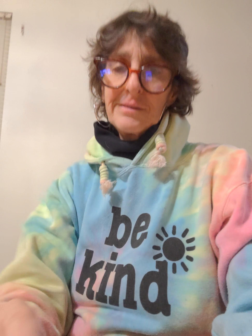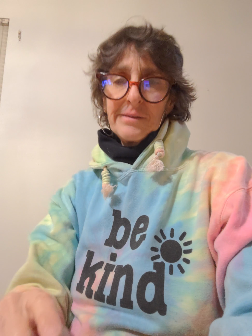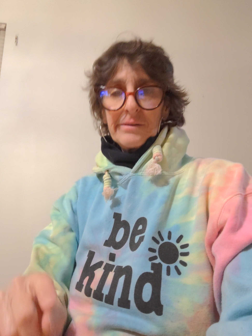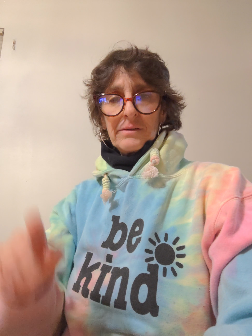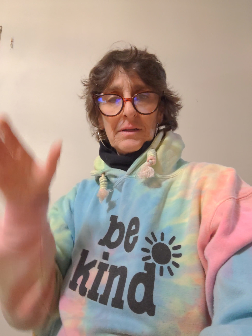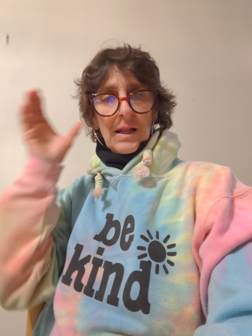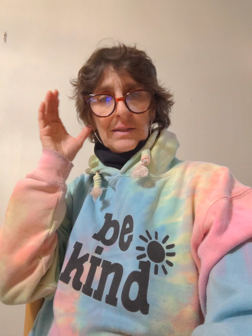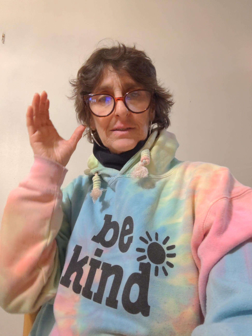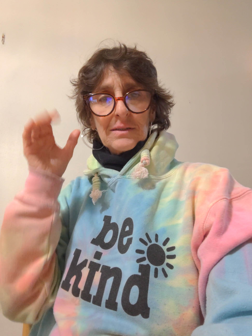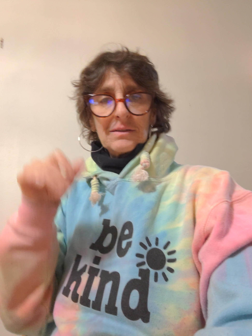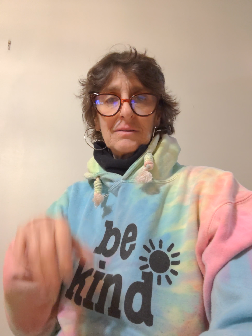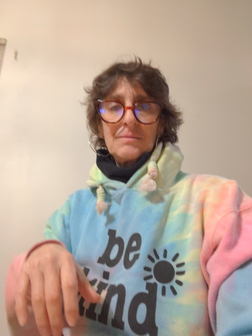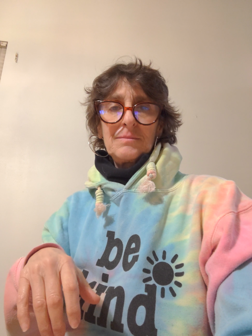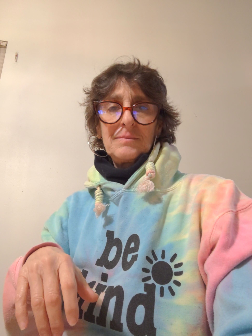listen